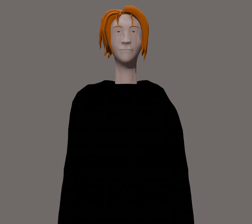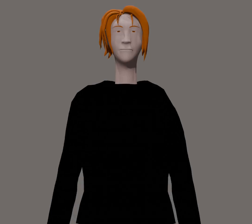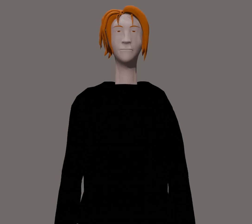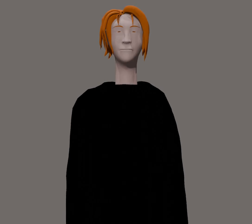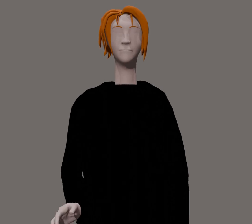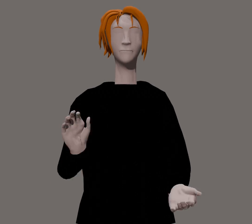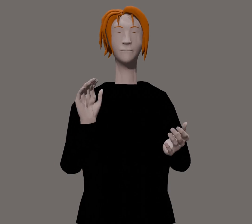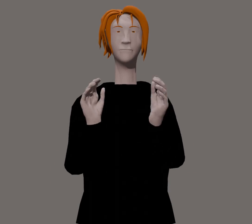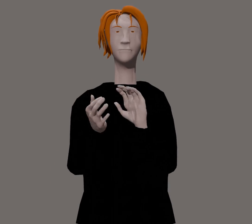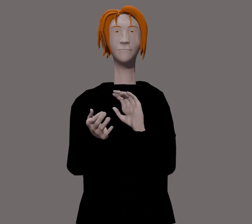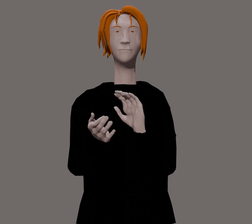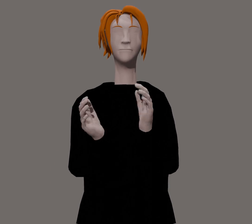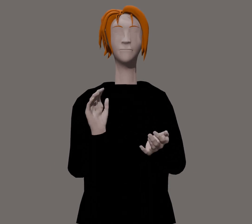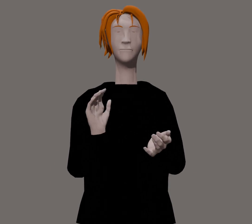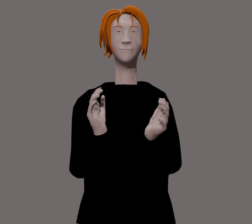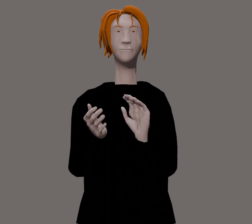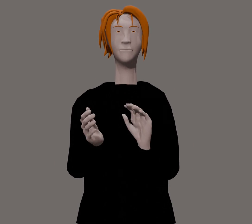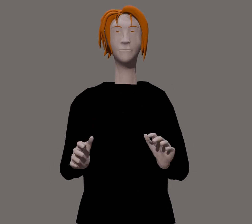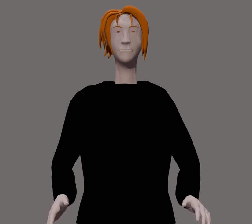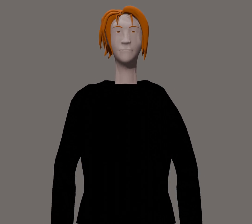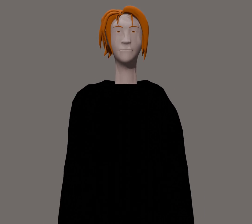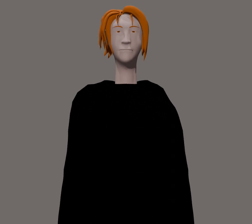Compare